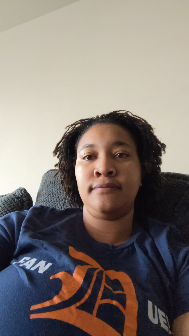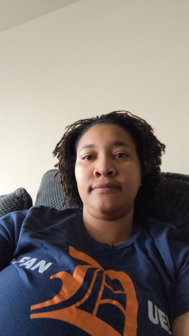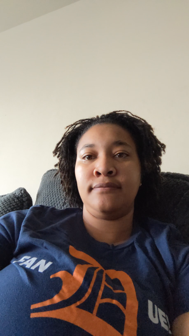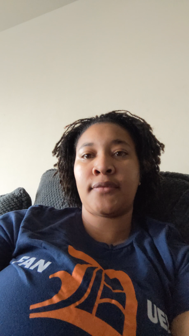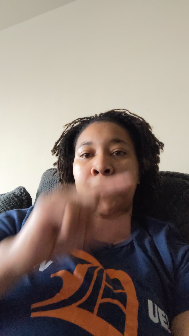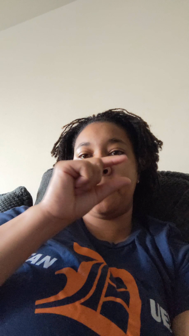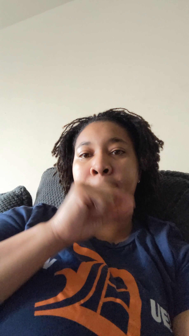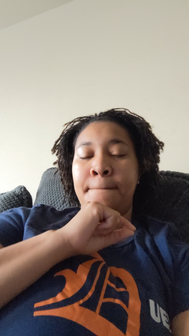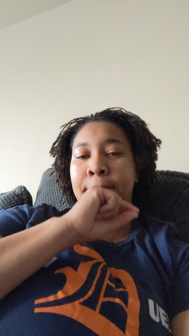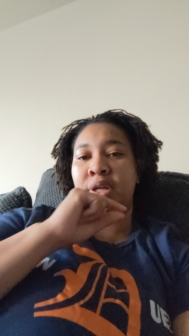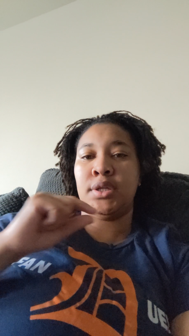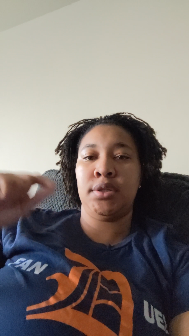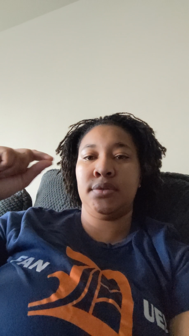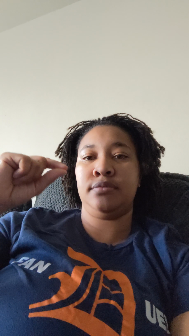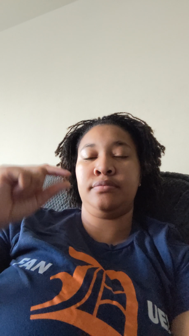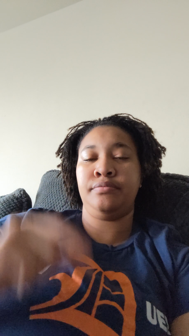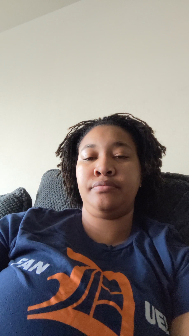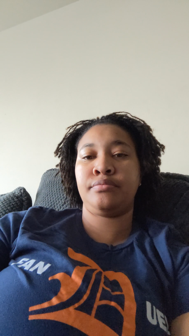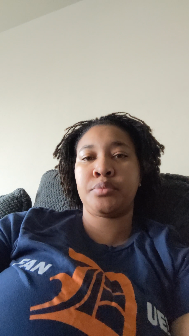peas